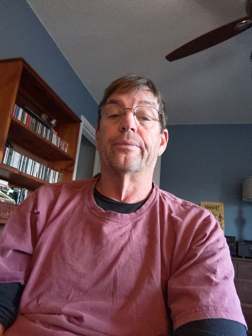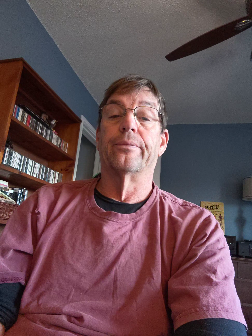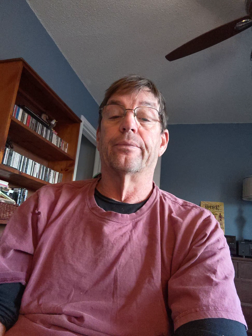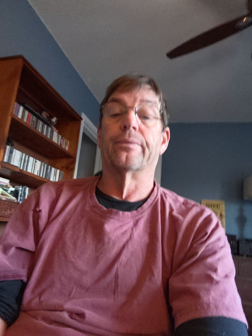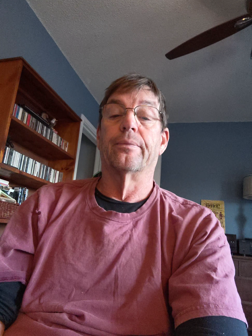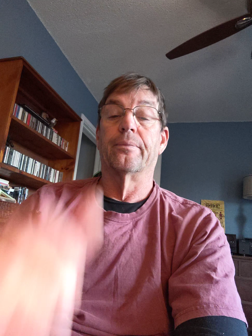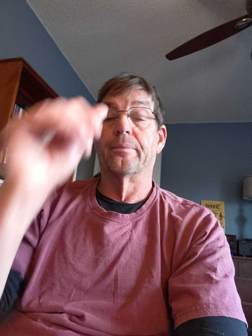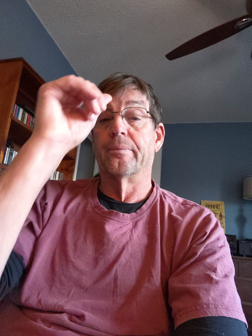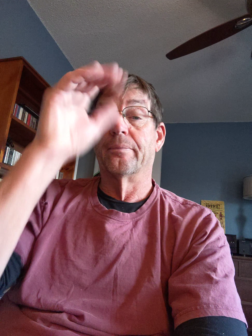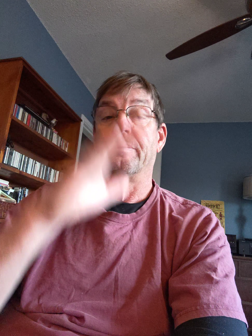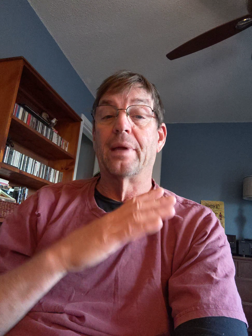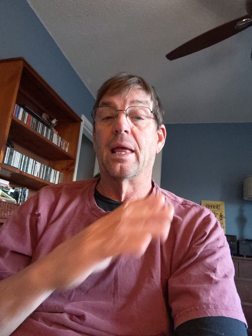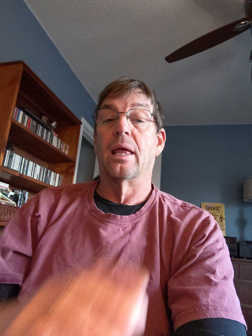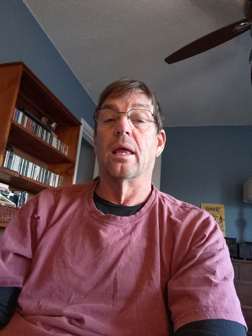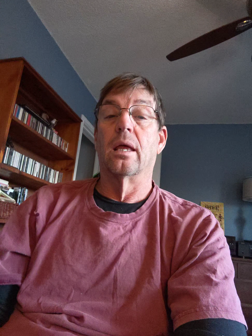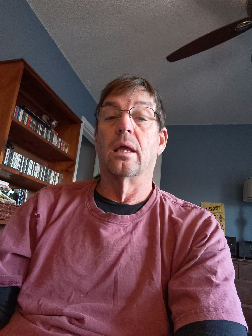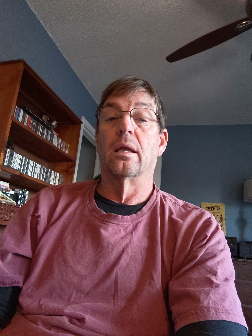man